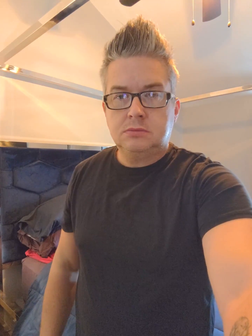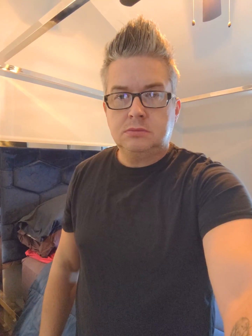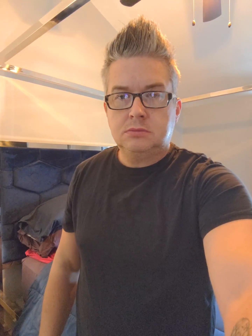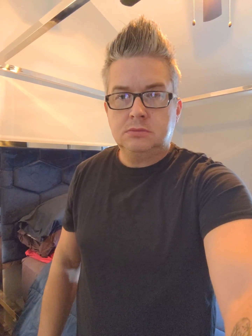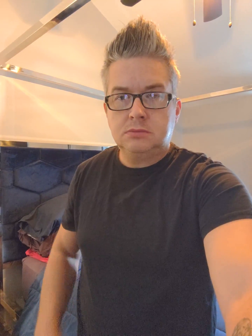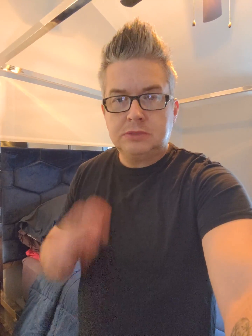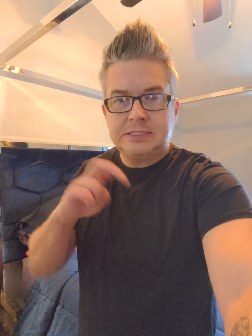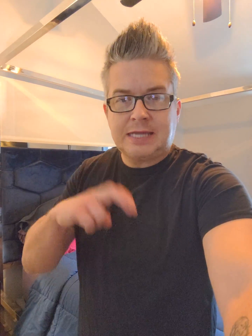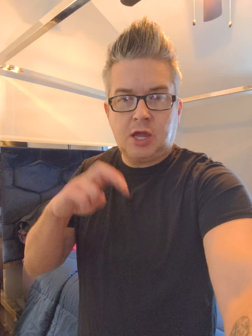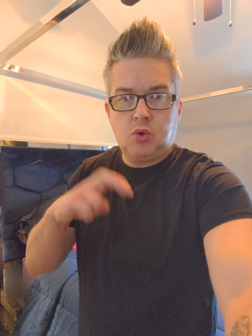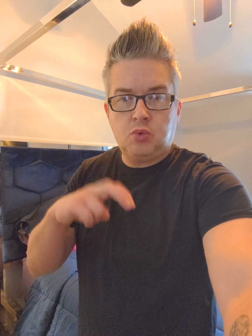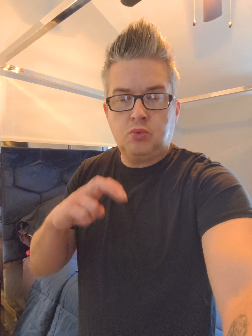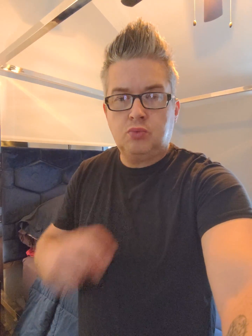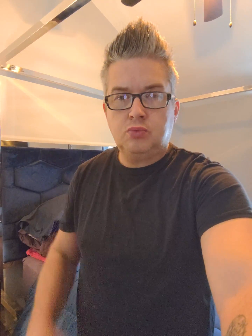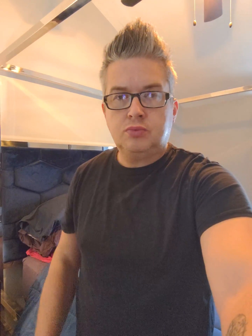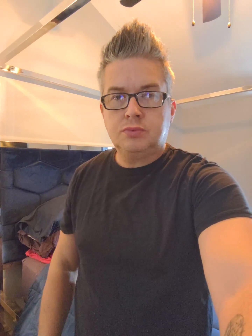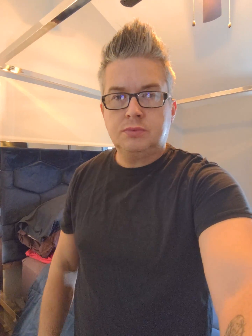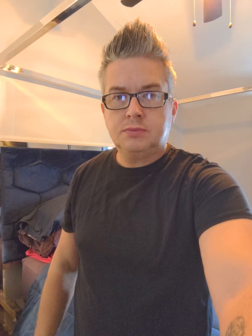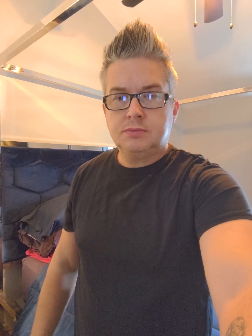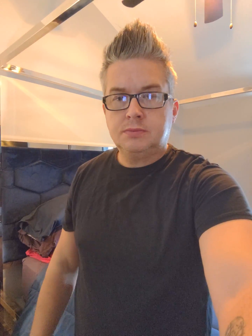potato